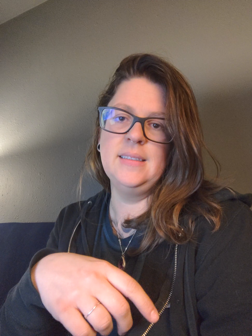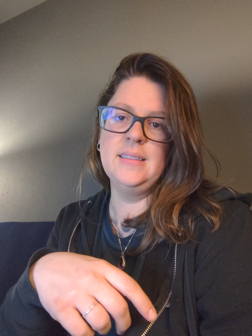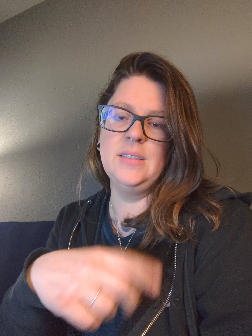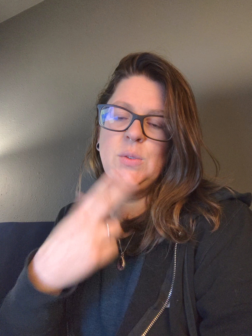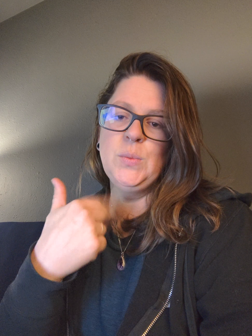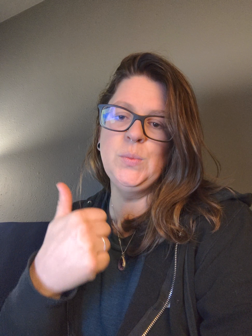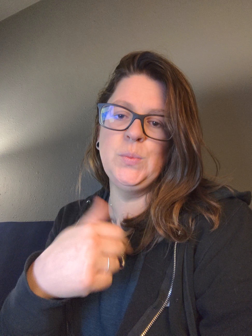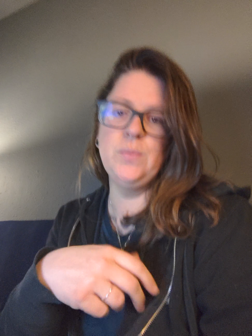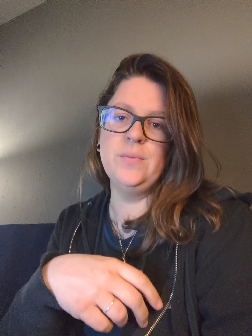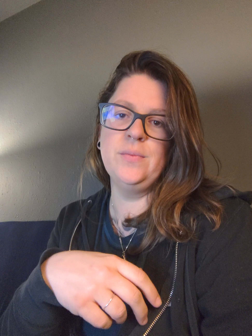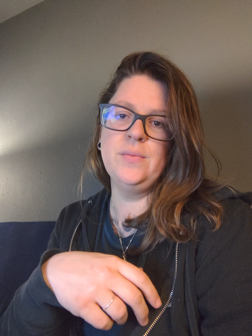cute